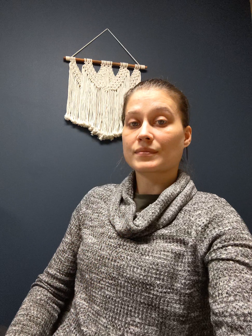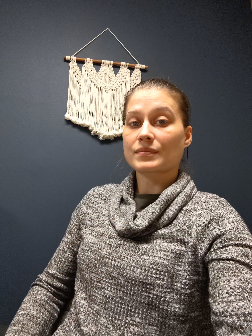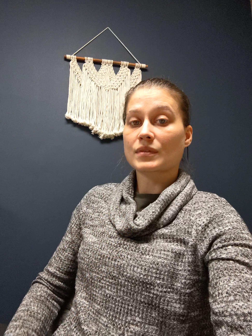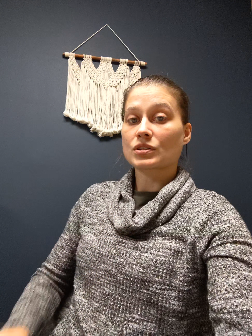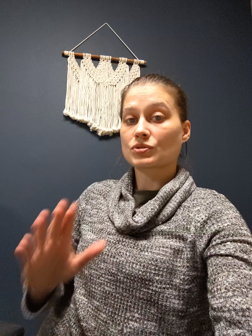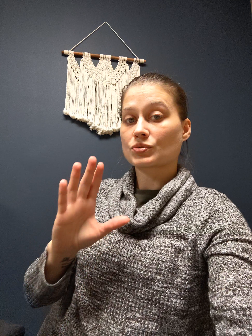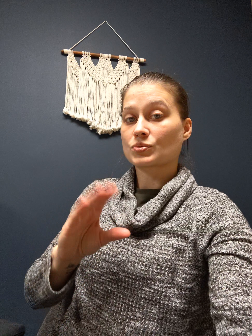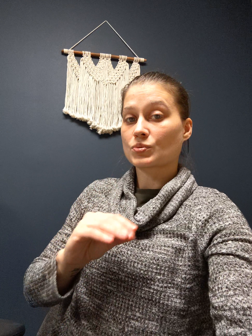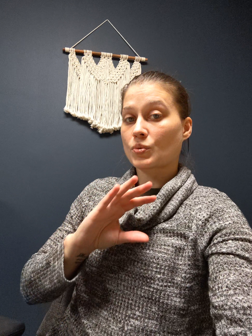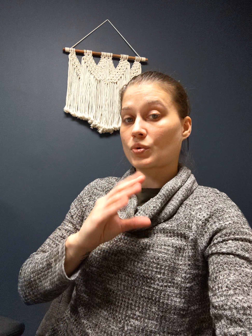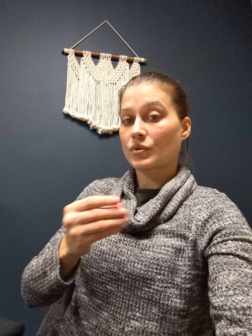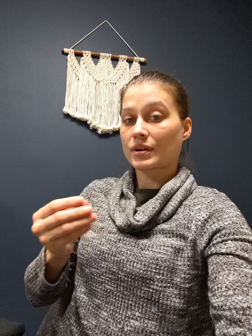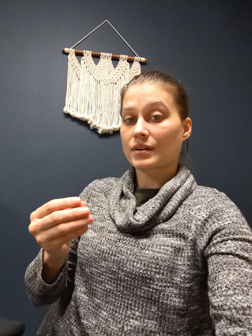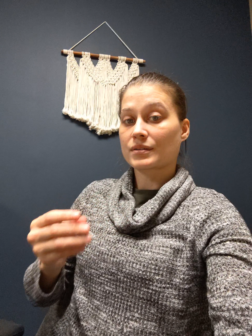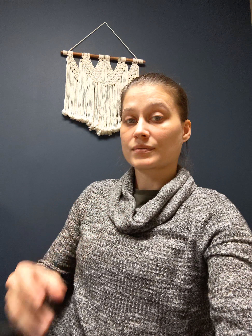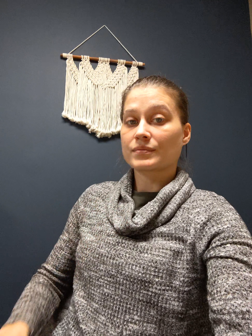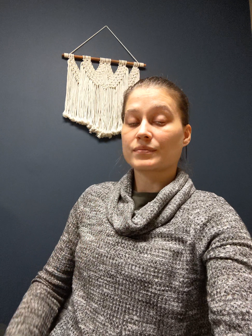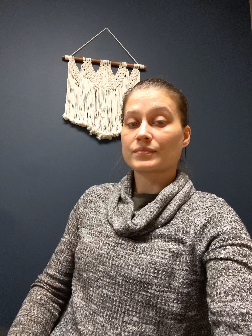story